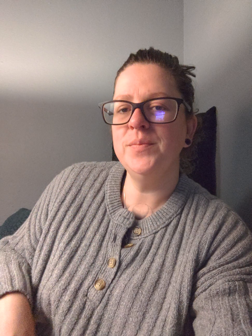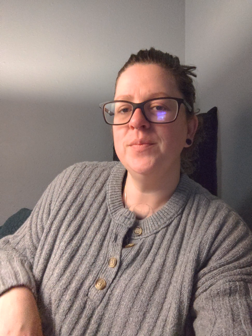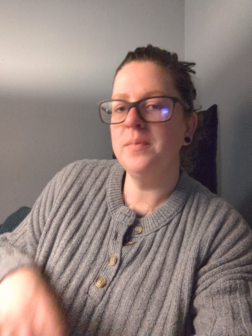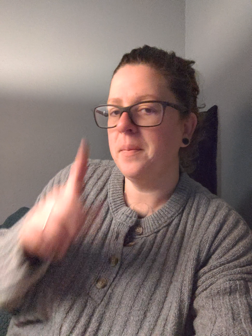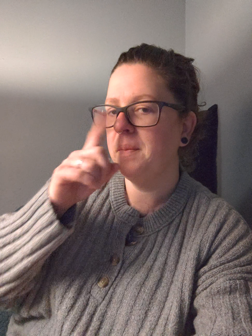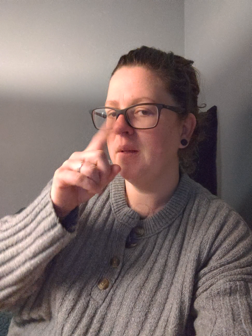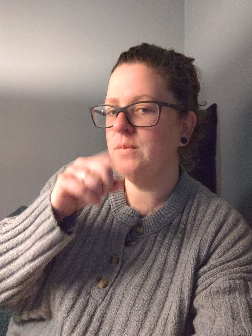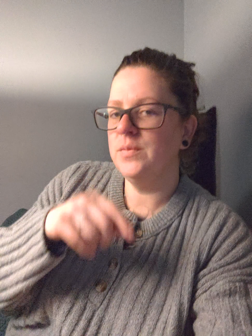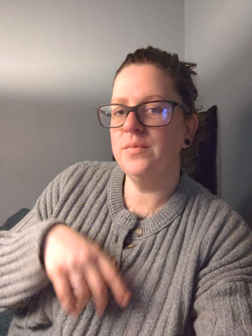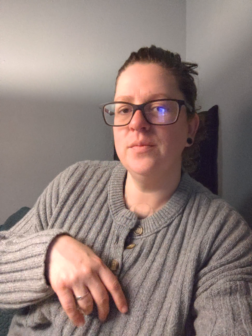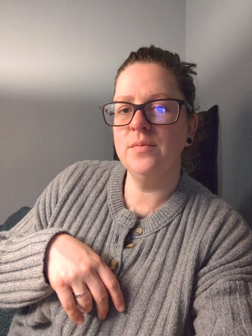mouse